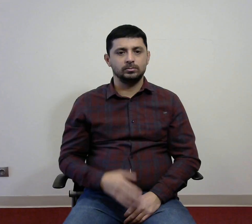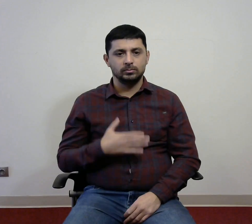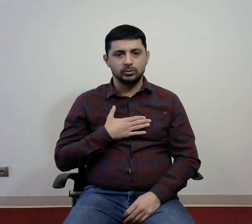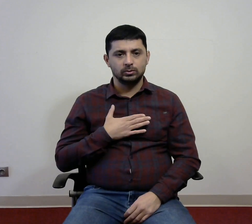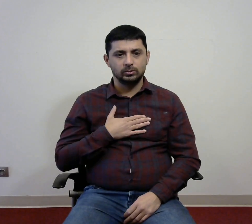mən